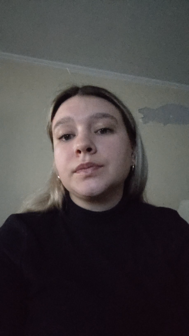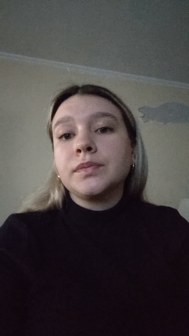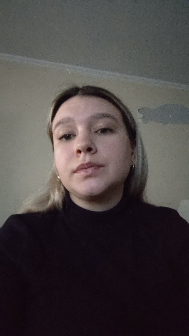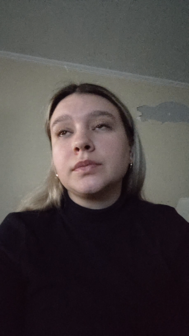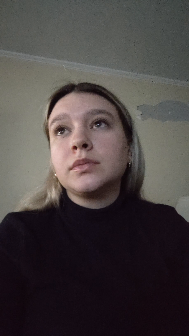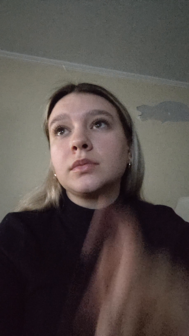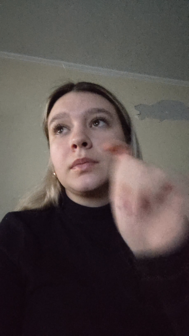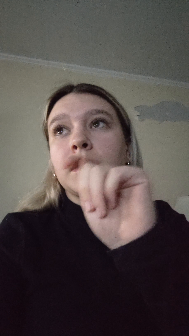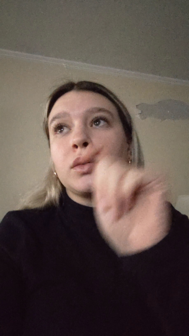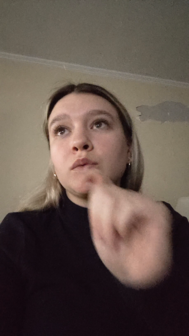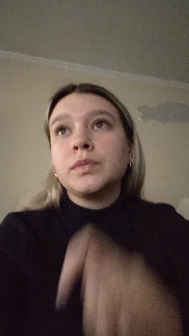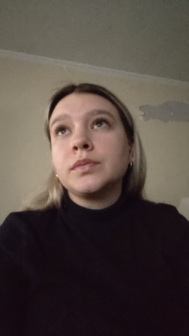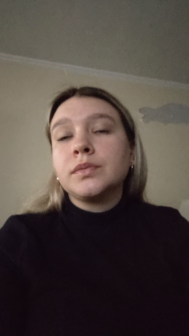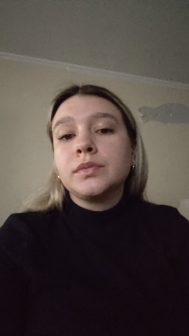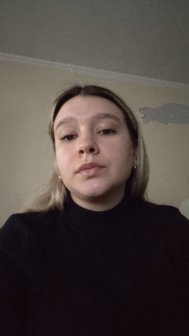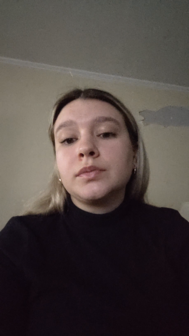bathroom